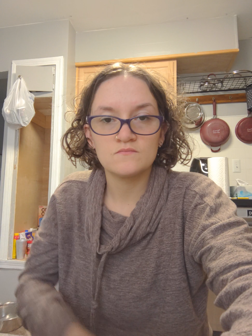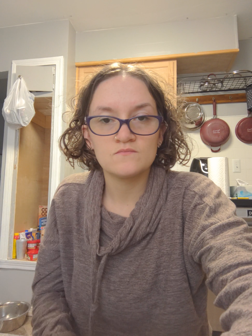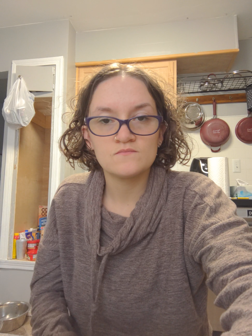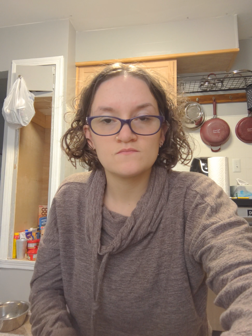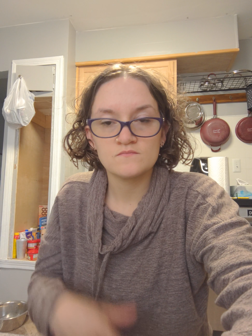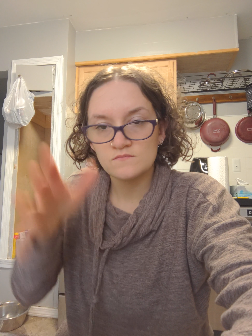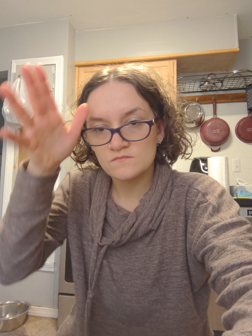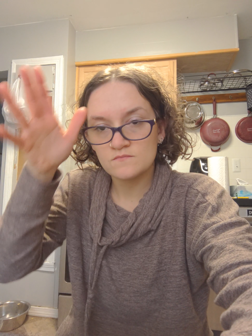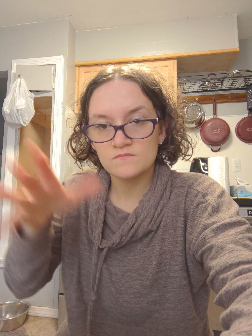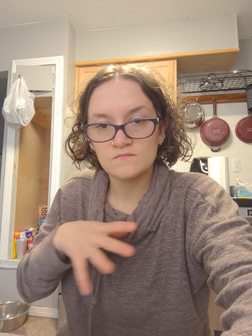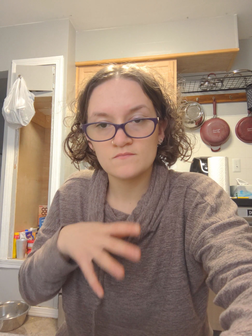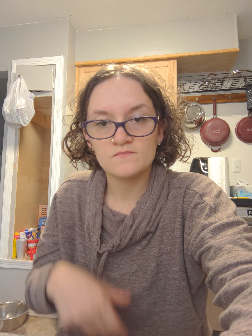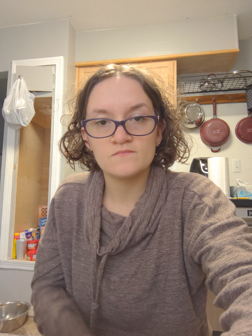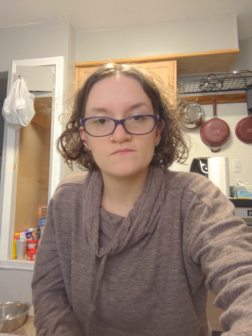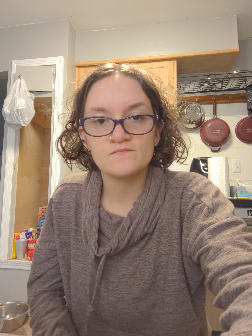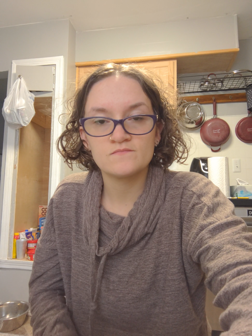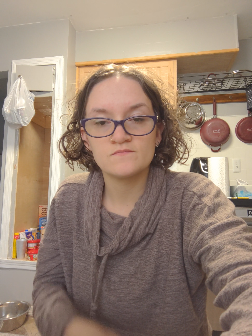man